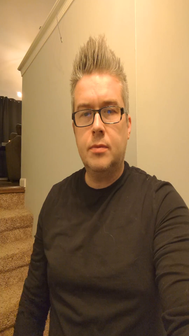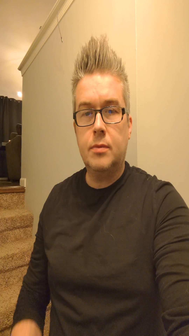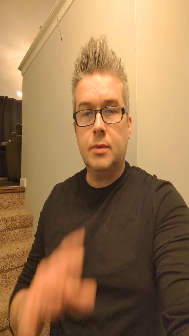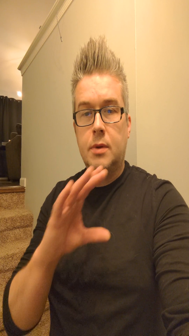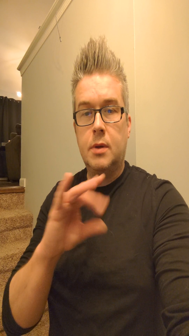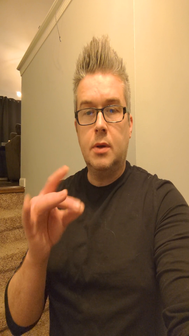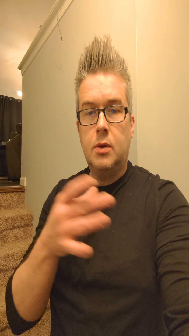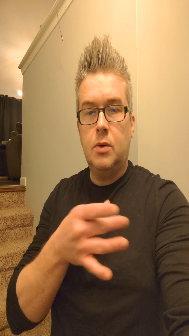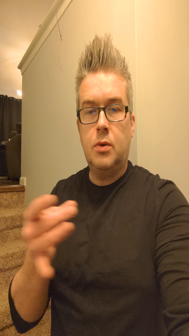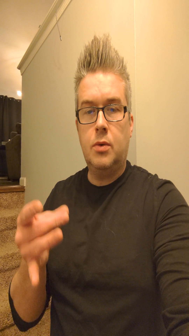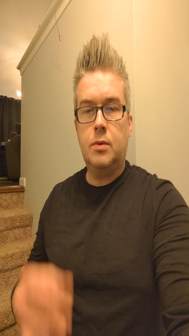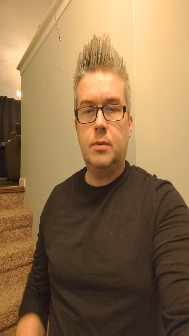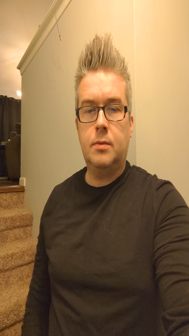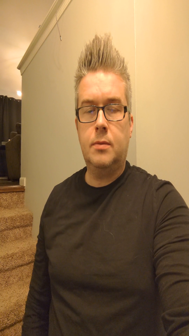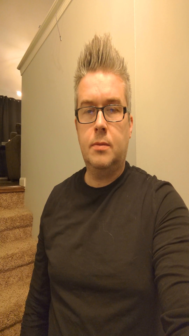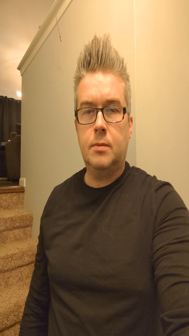story